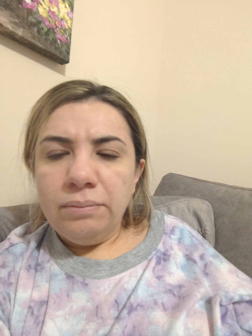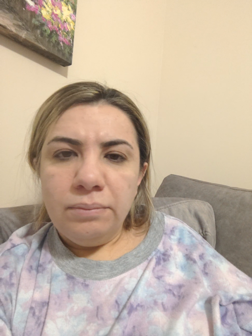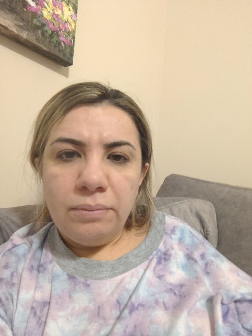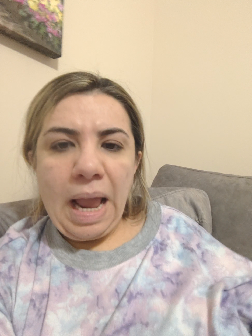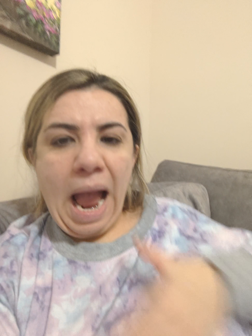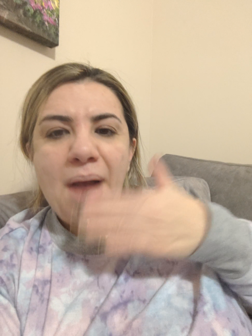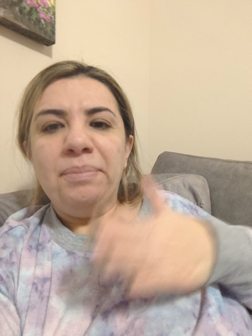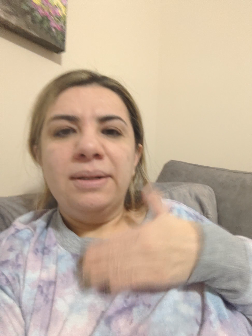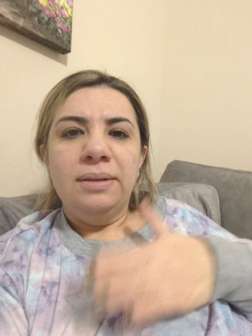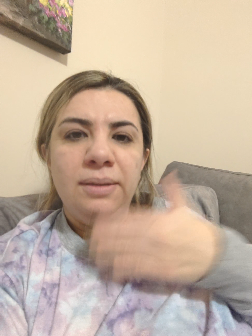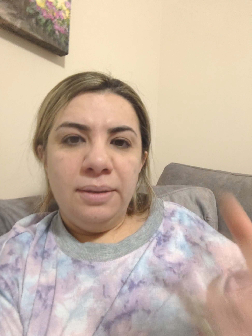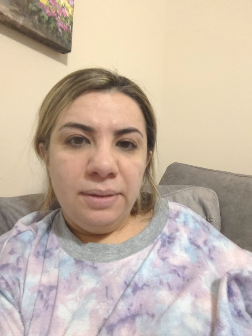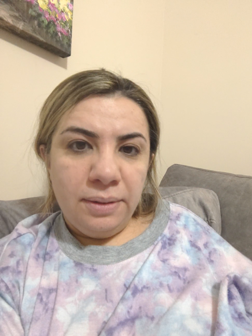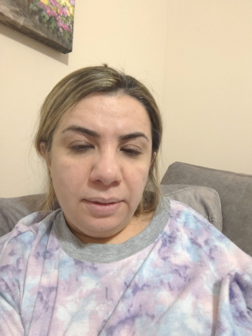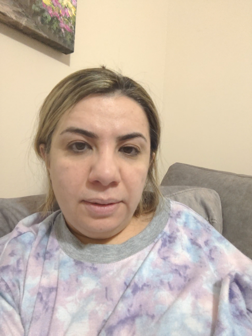happy